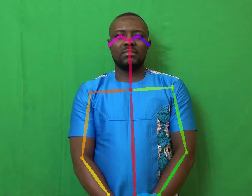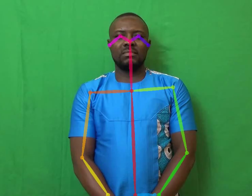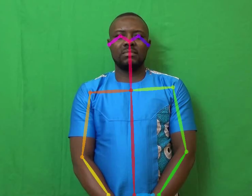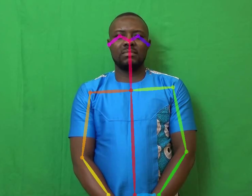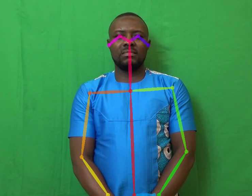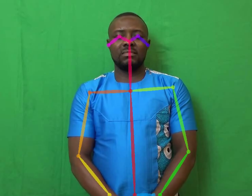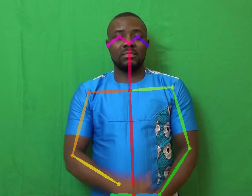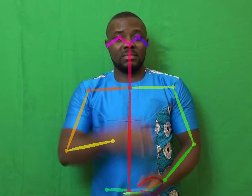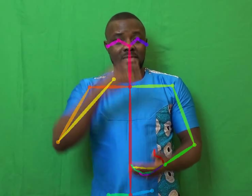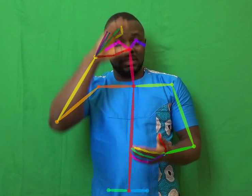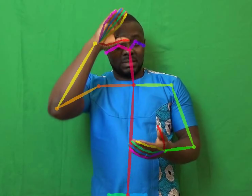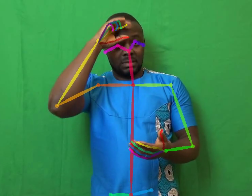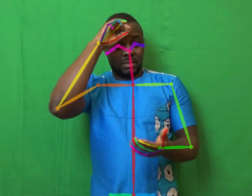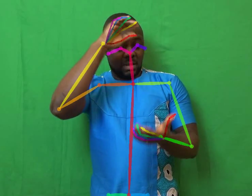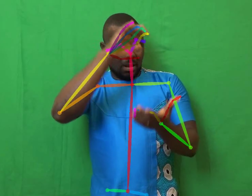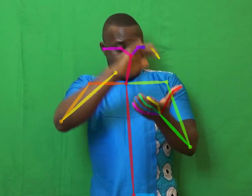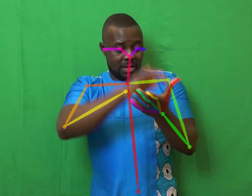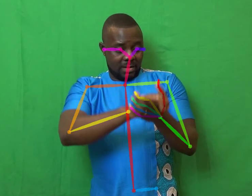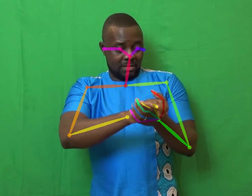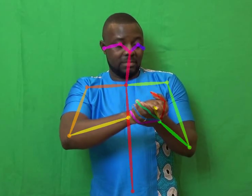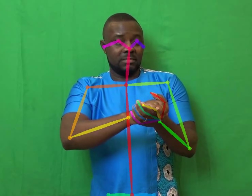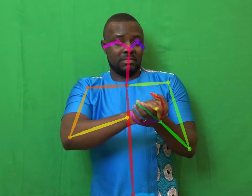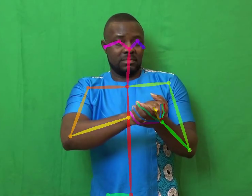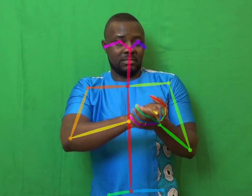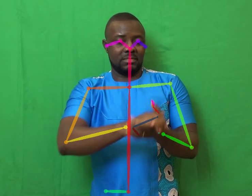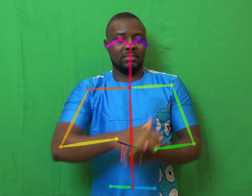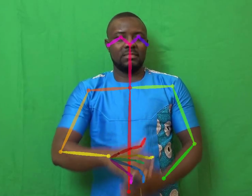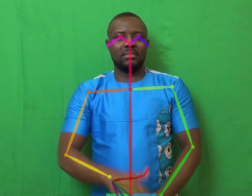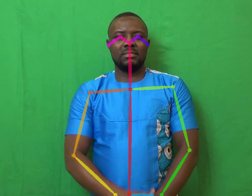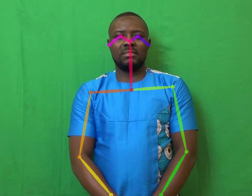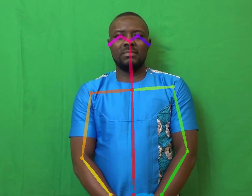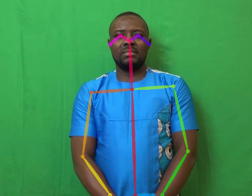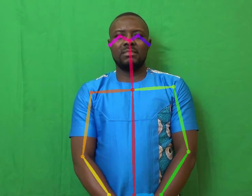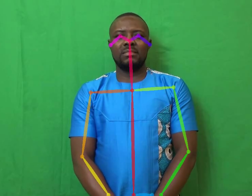husband